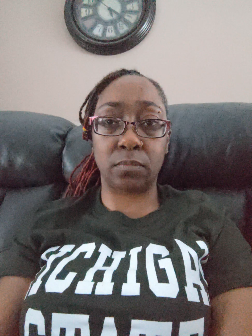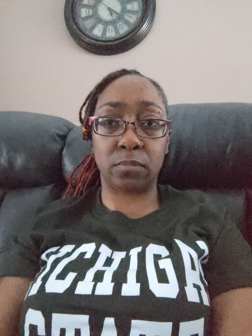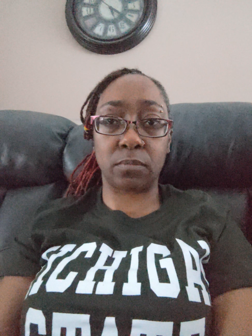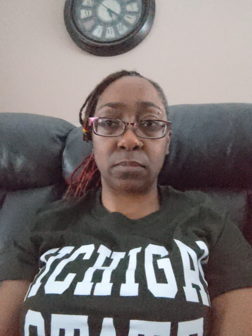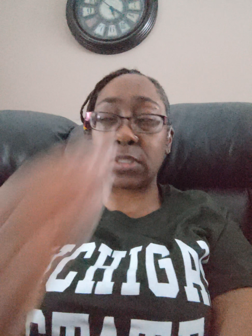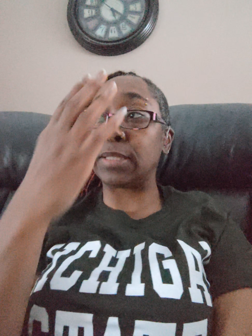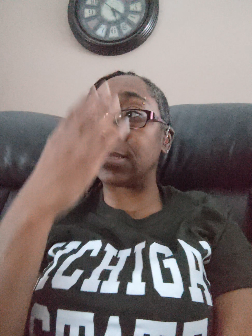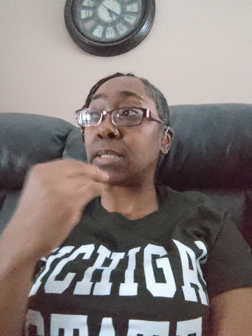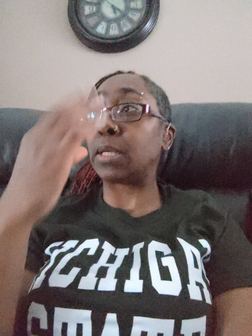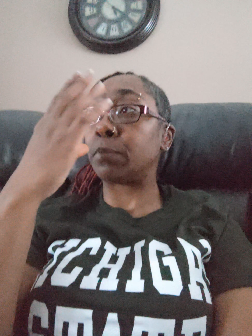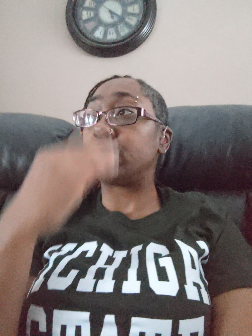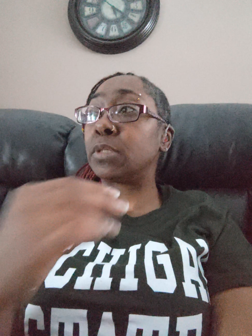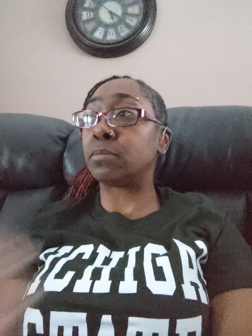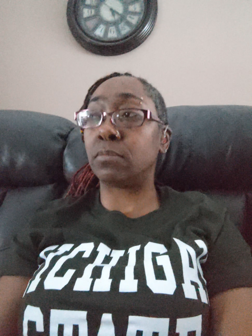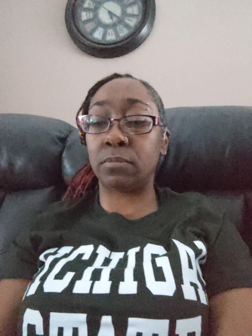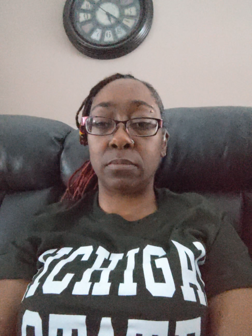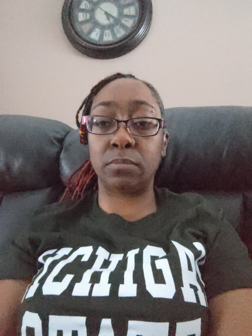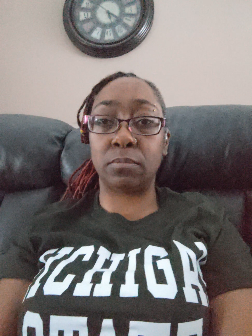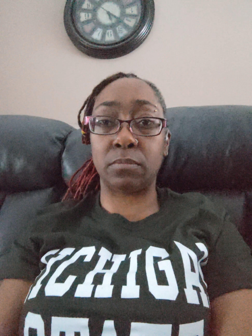sleepy